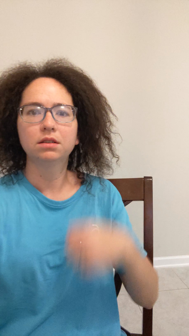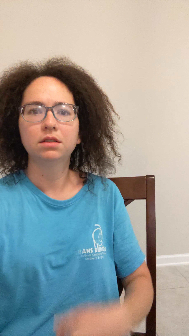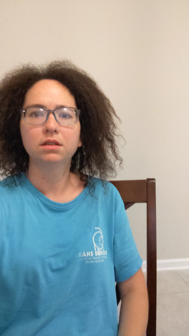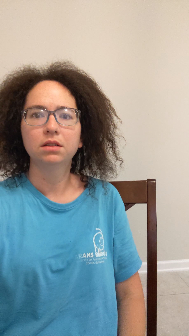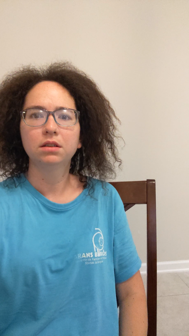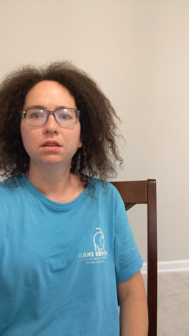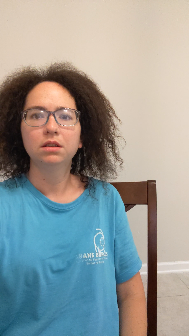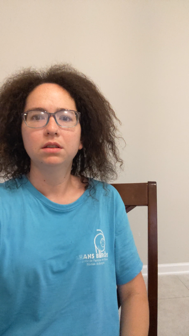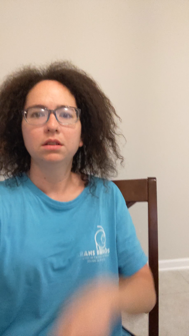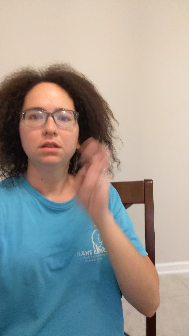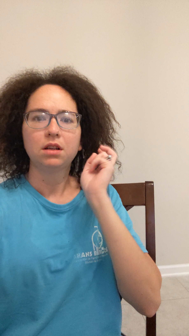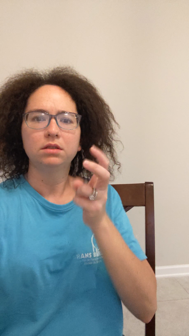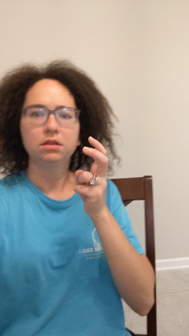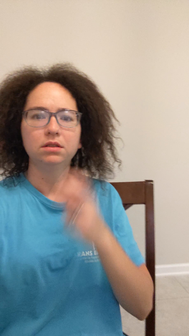hard